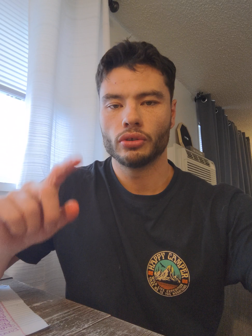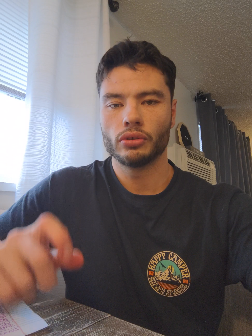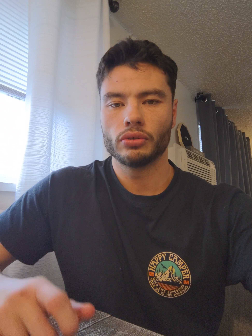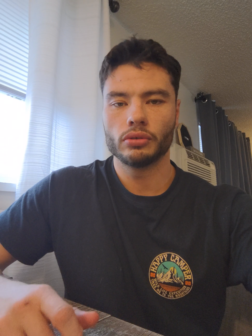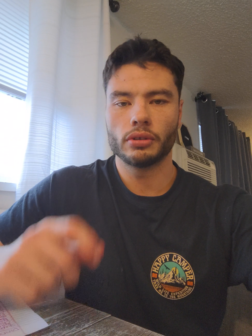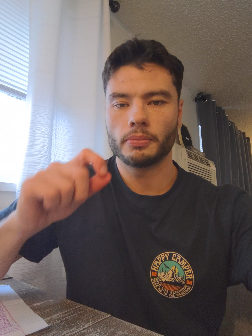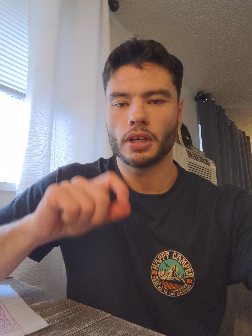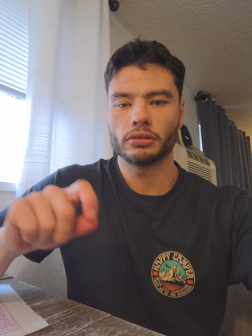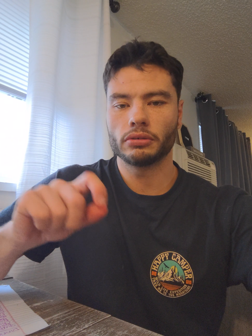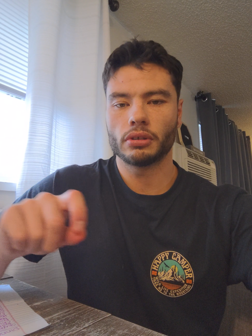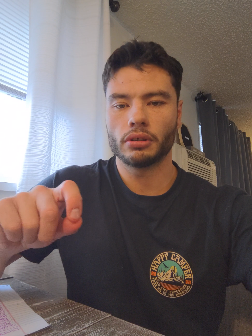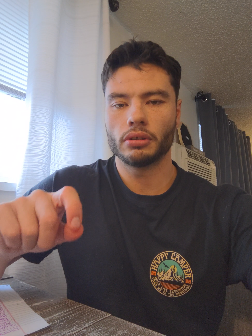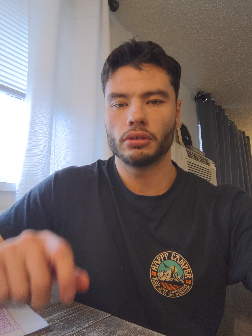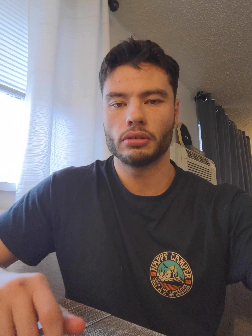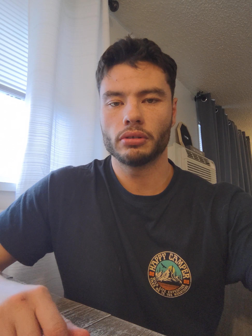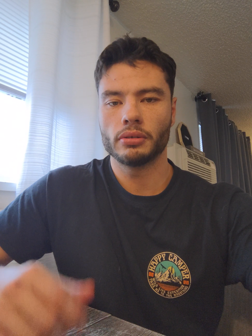pencil